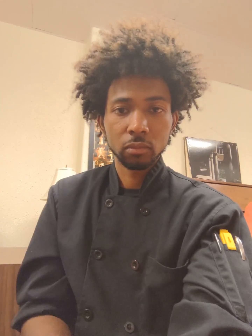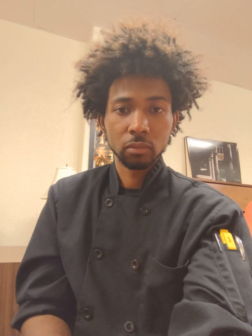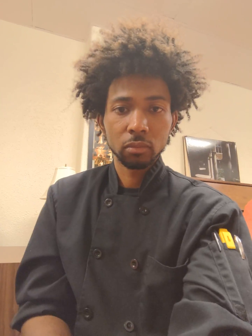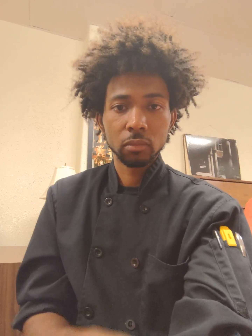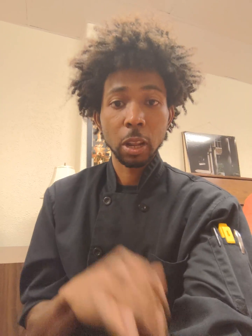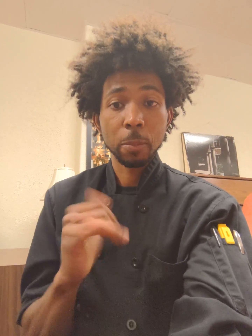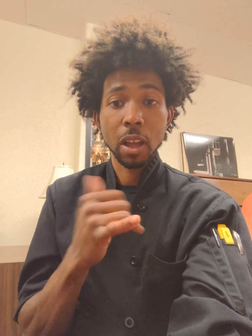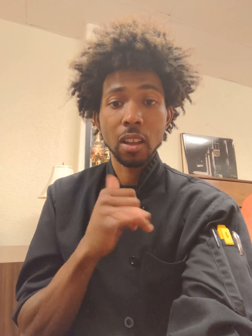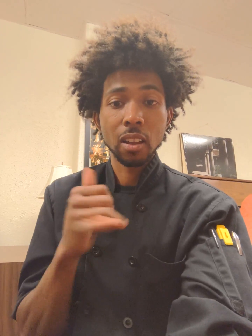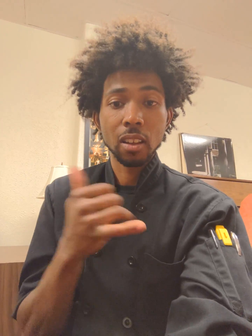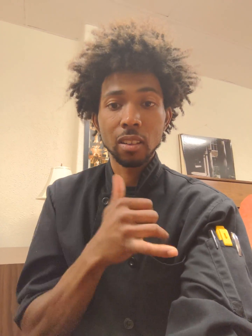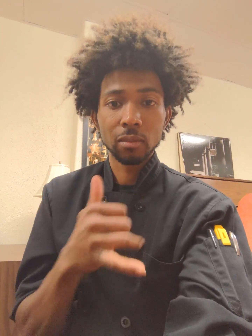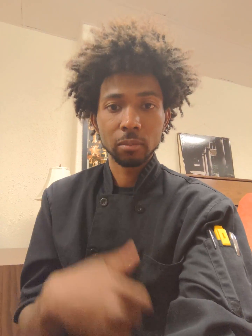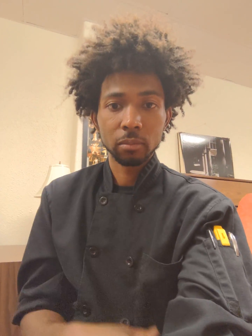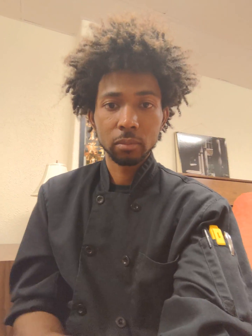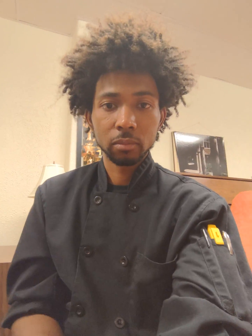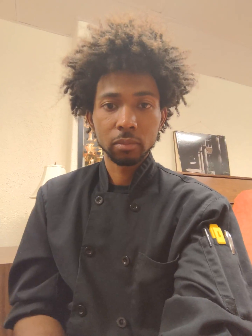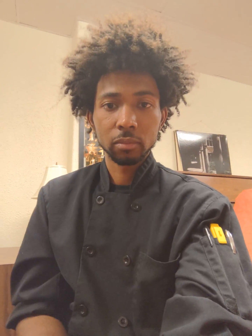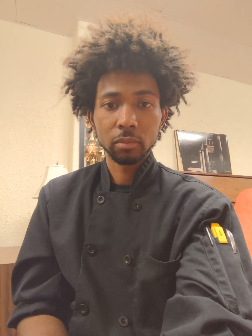play